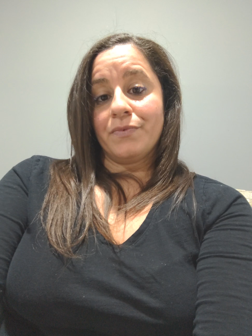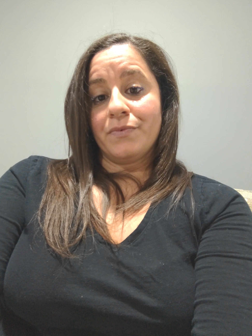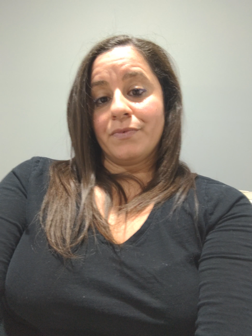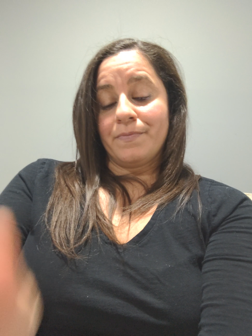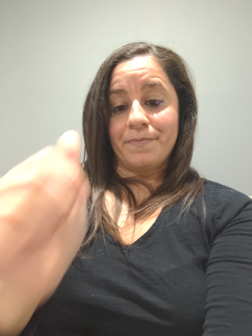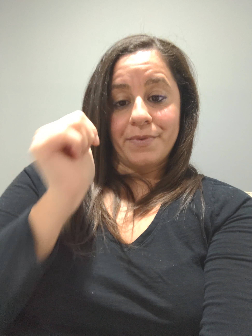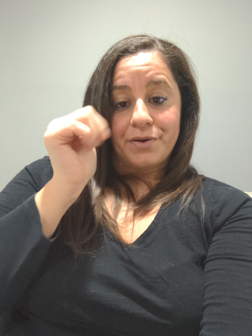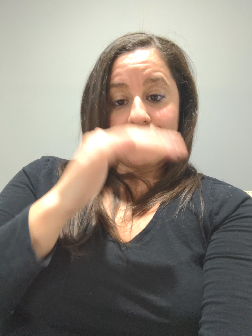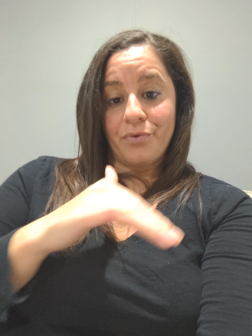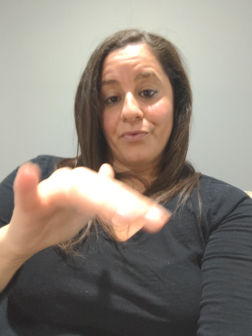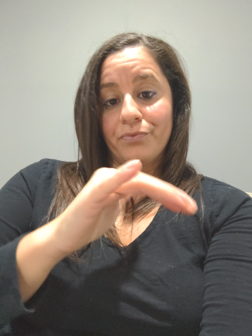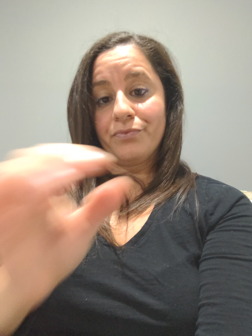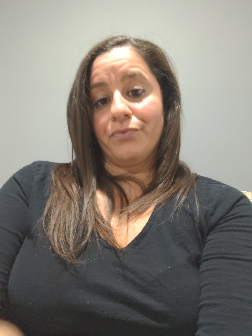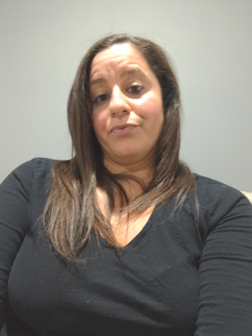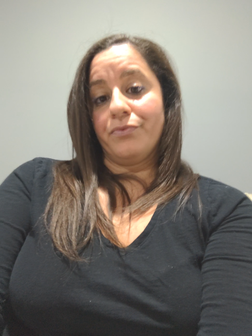backyard